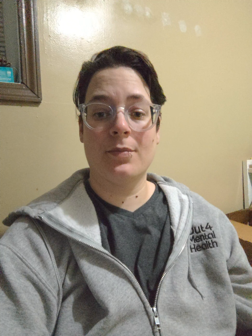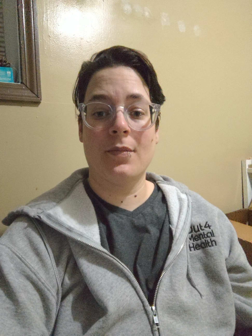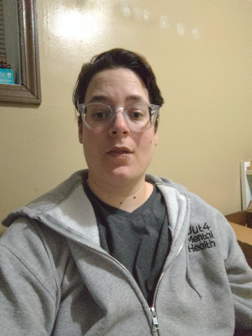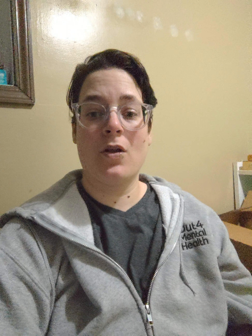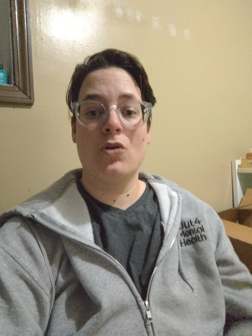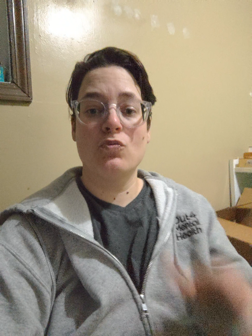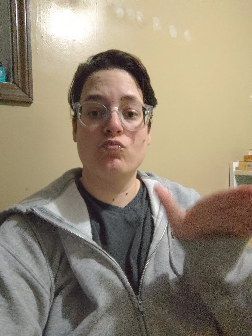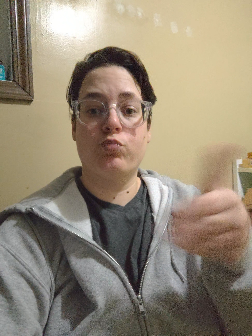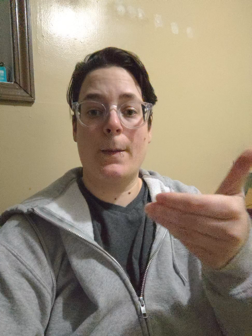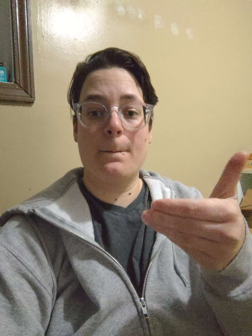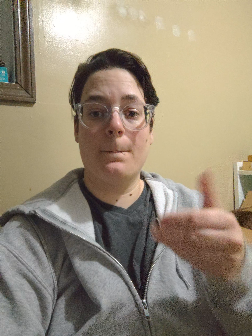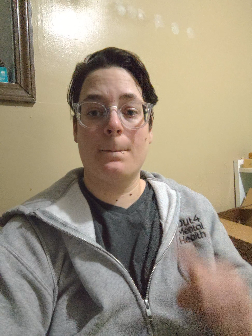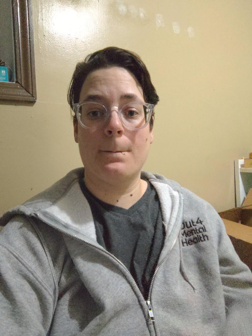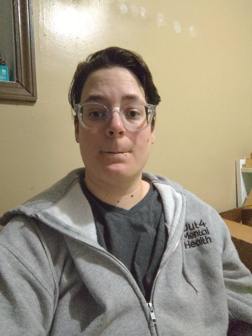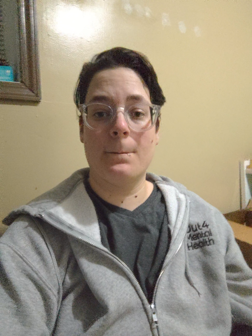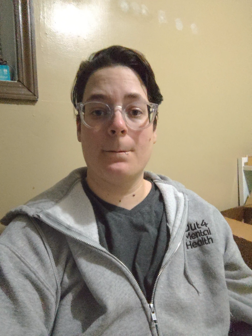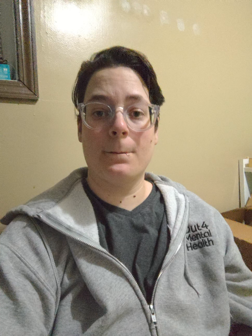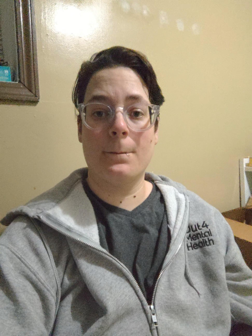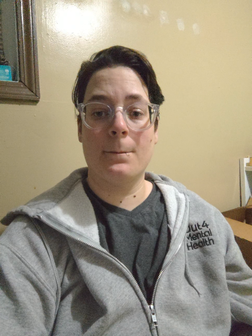room